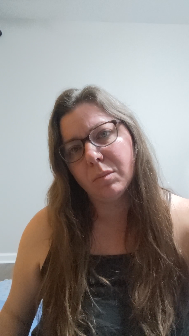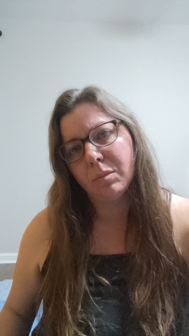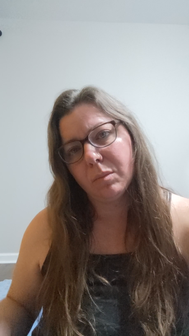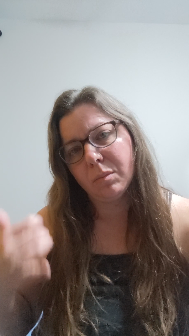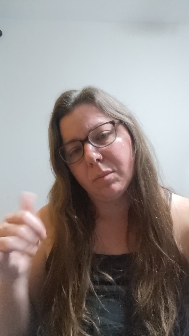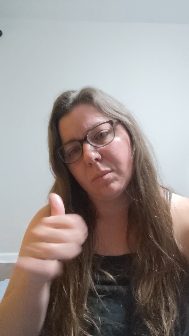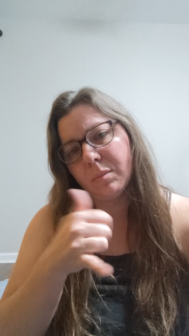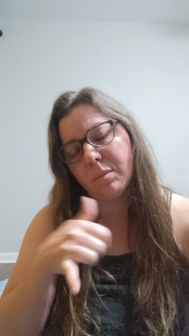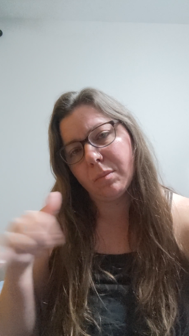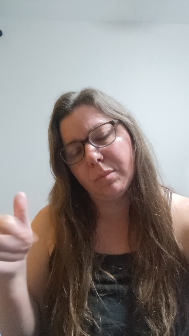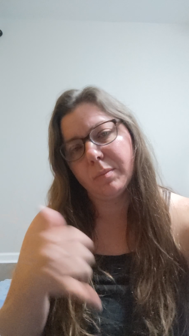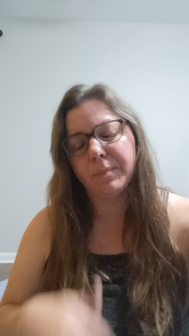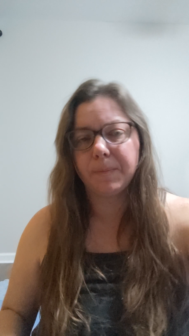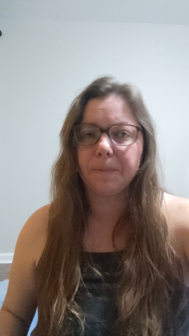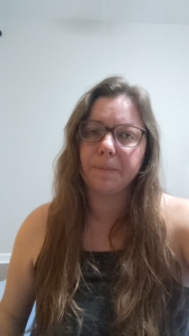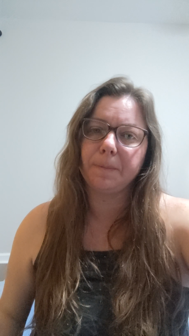play